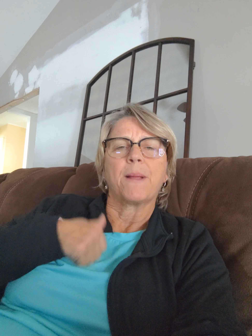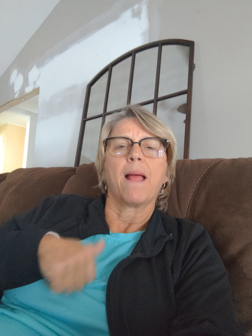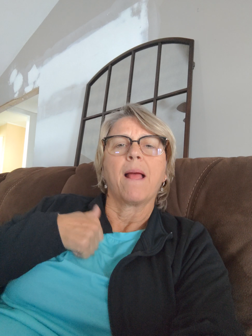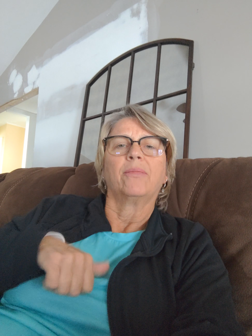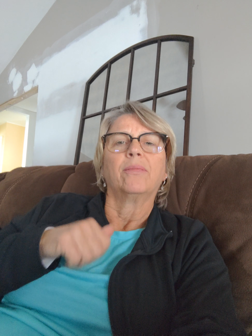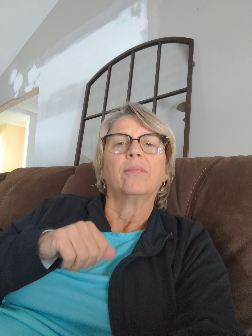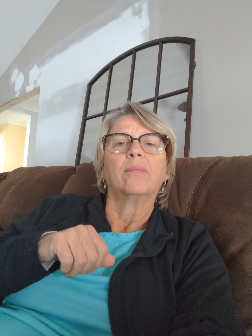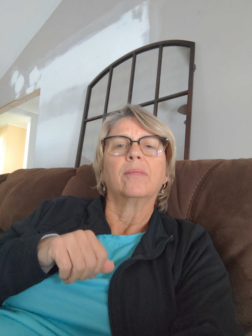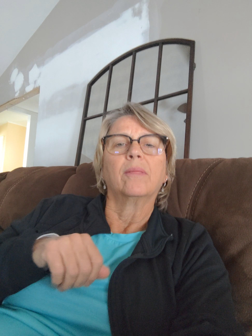bath